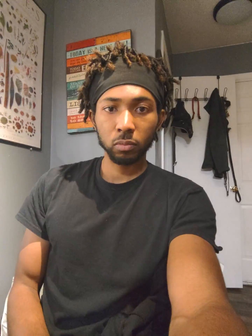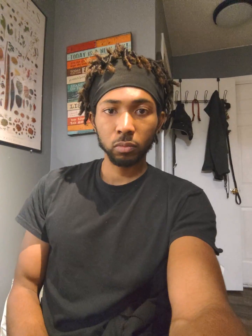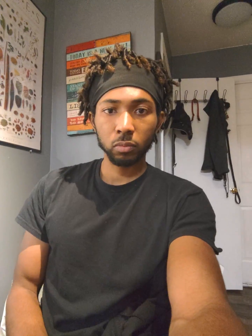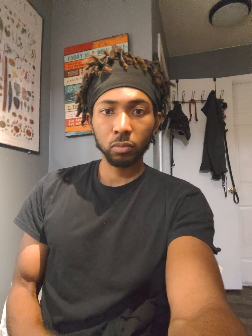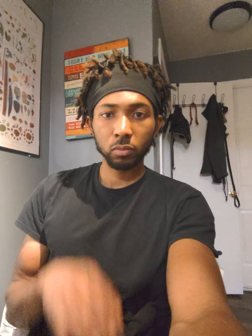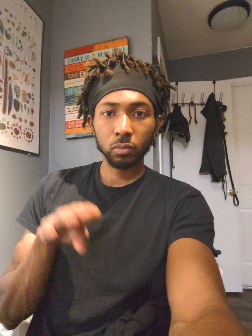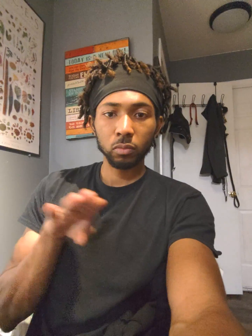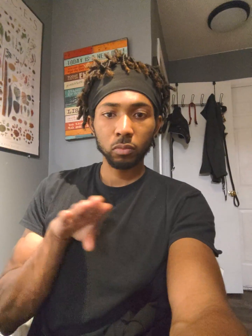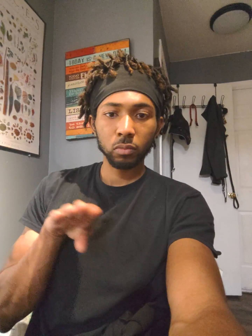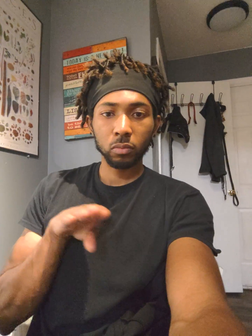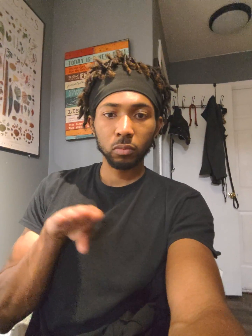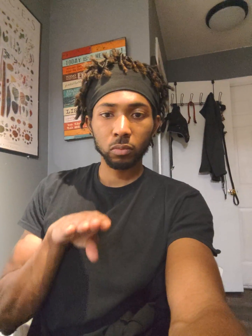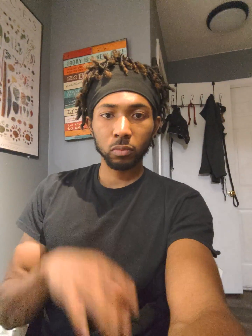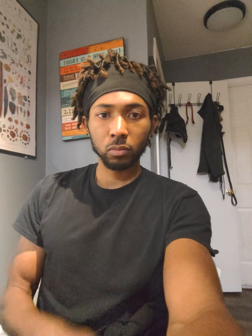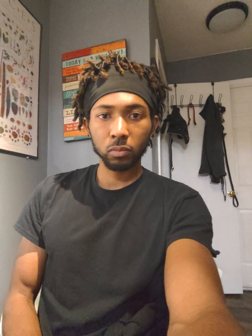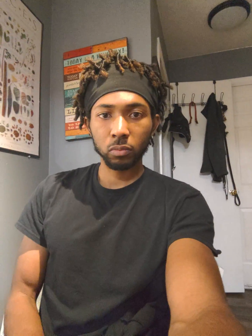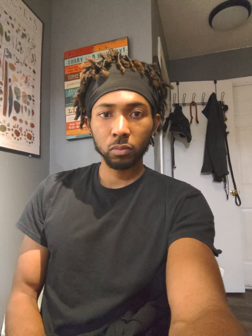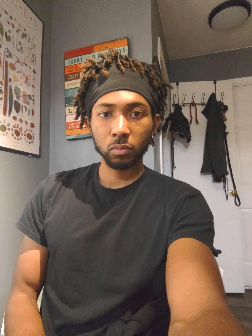boots